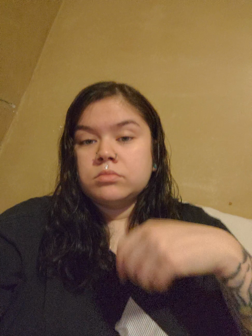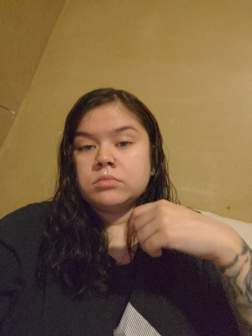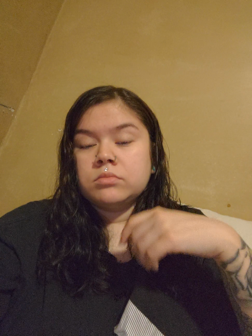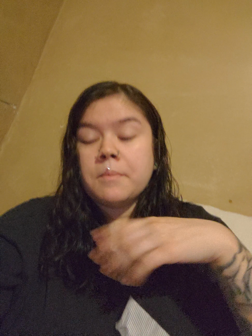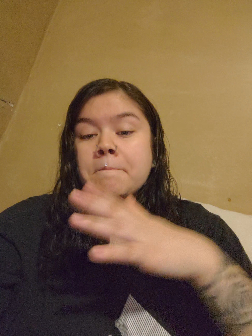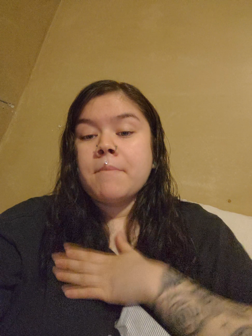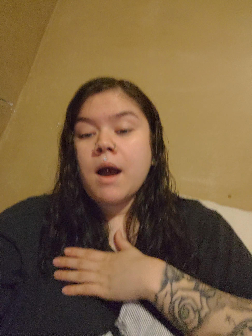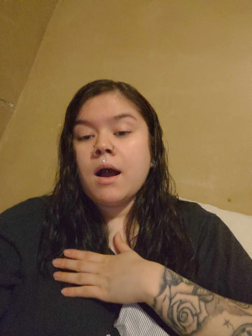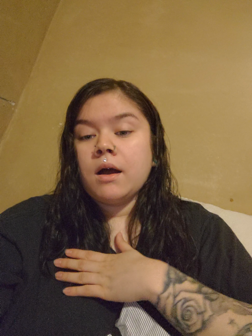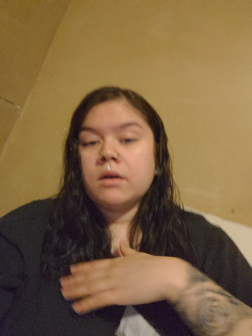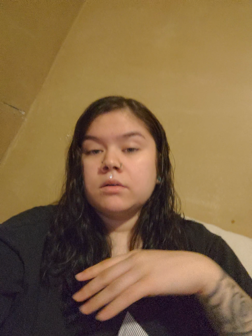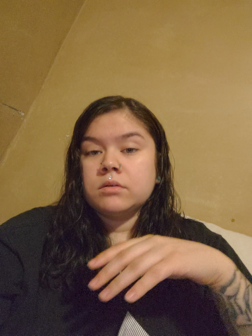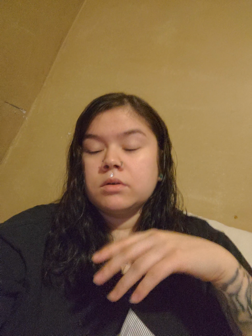my